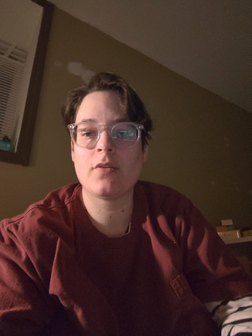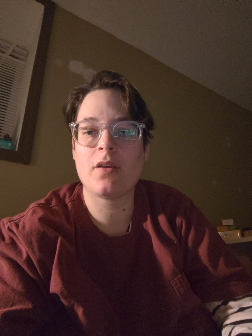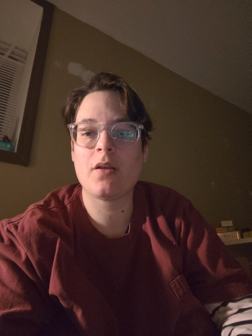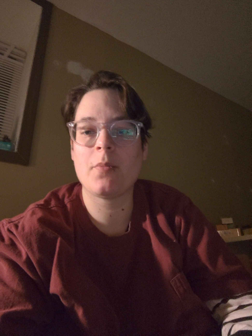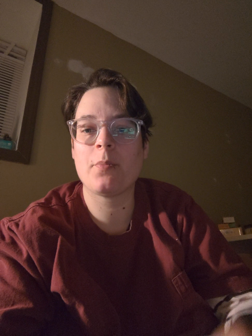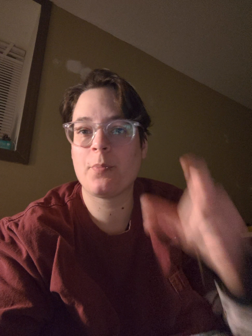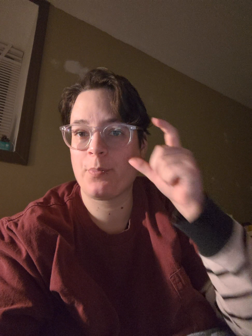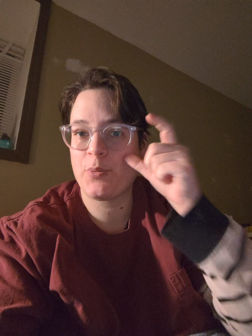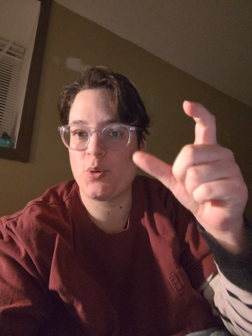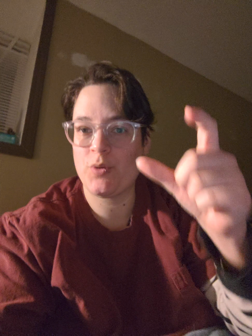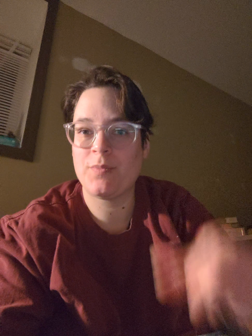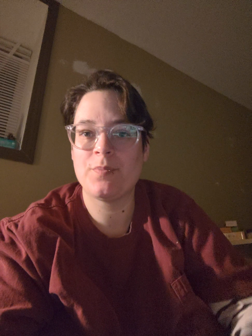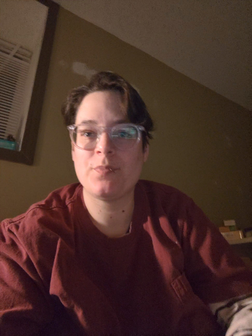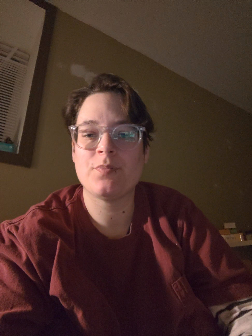moon